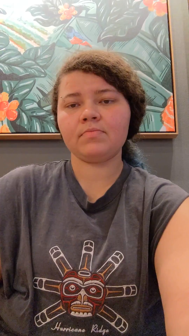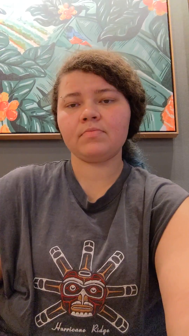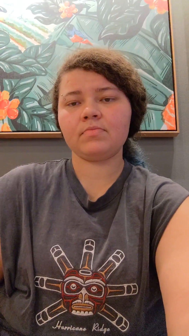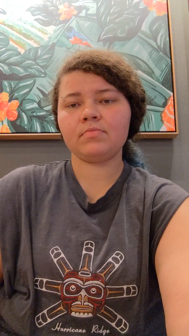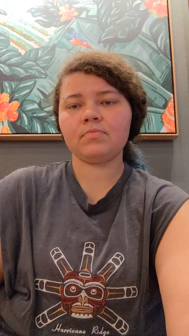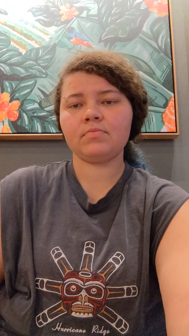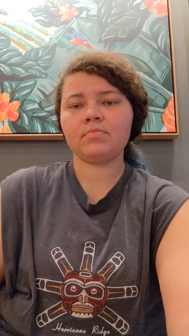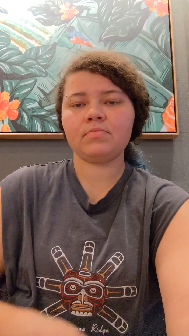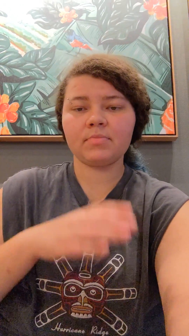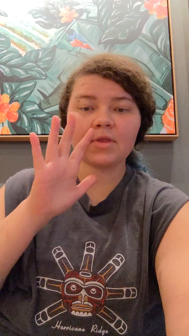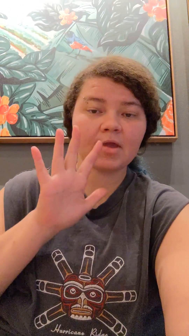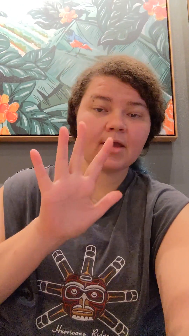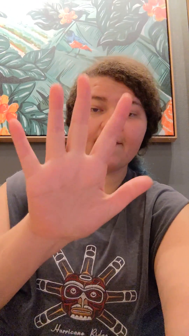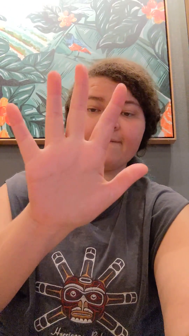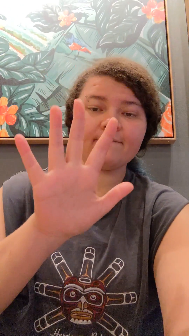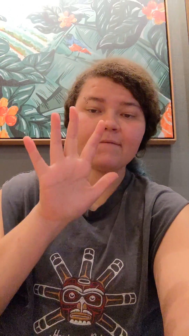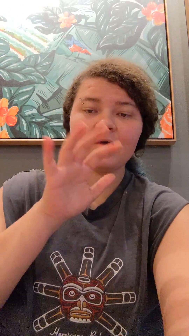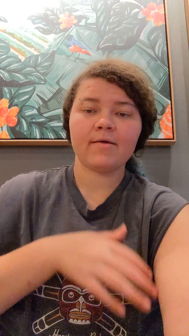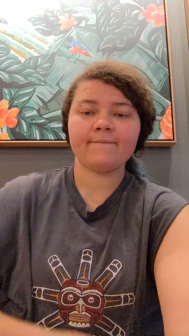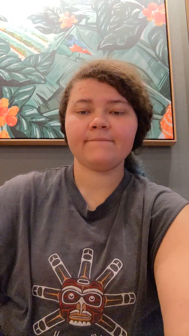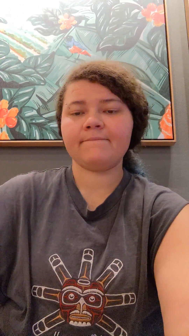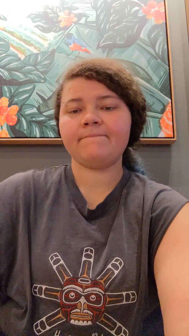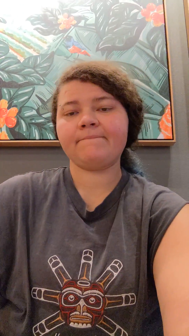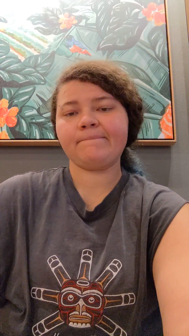give me five